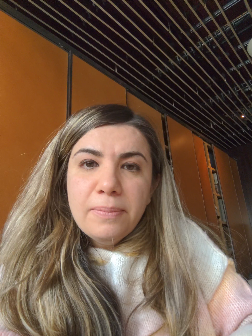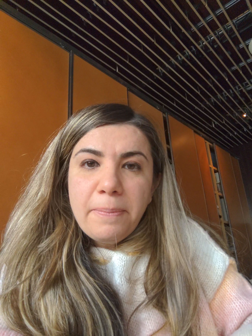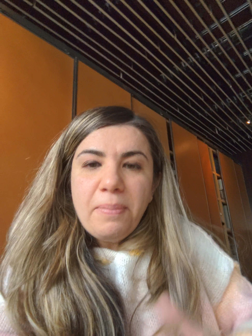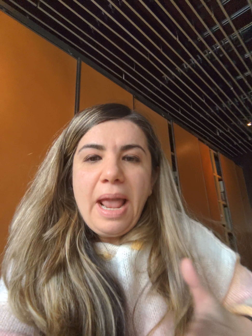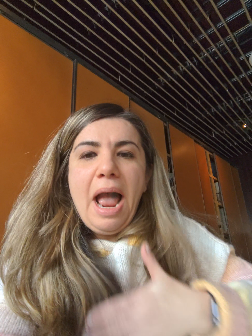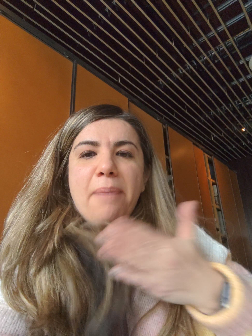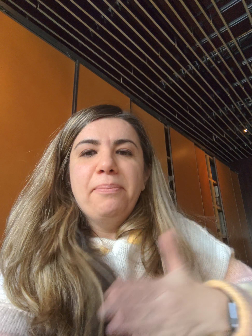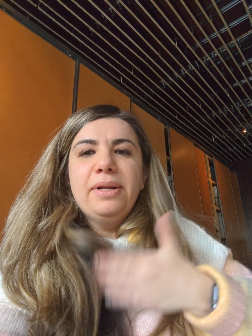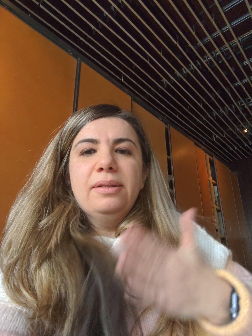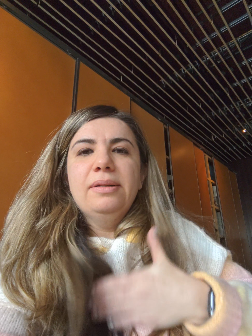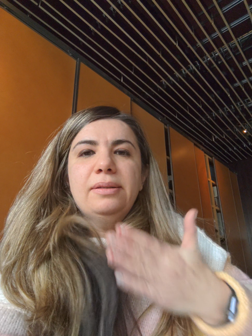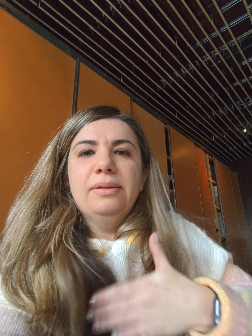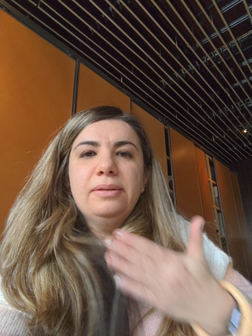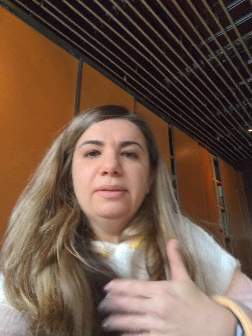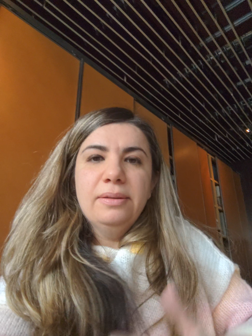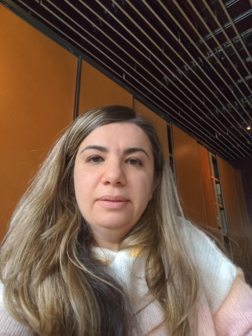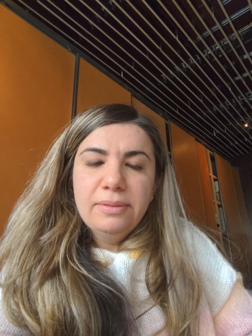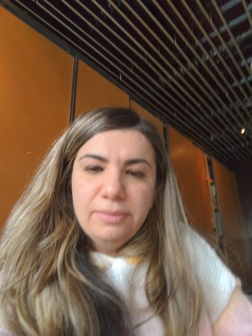happy